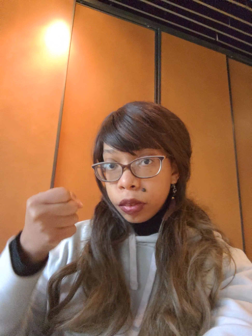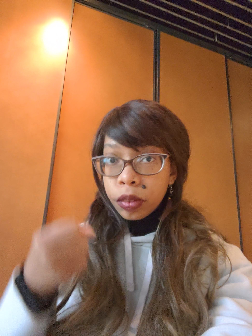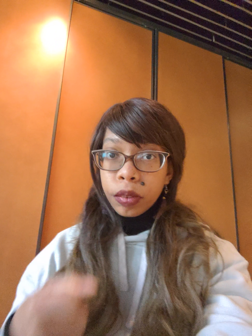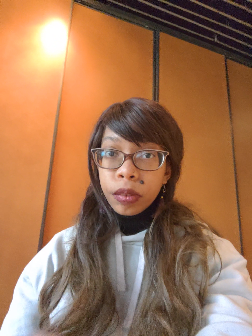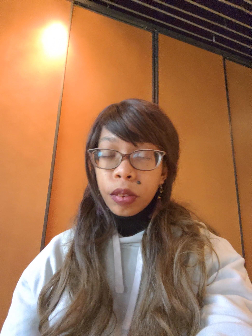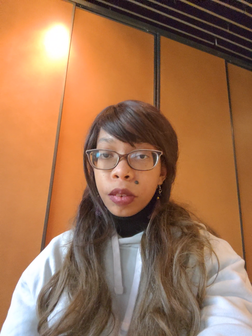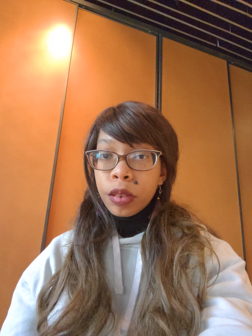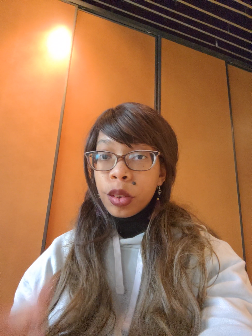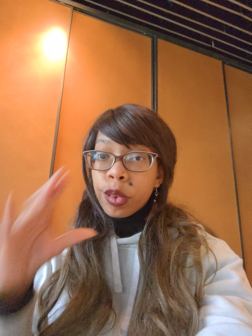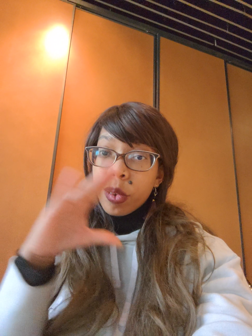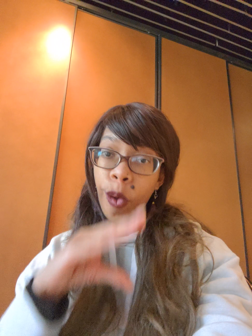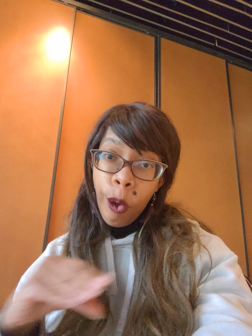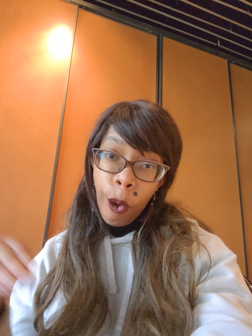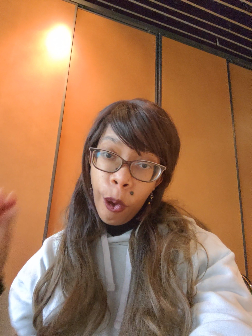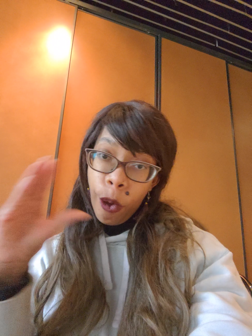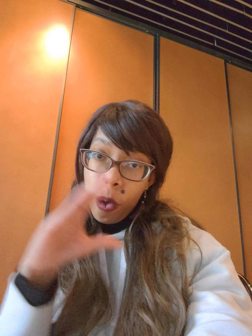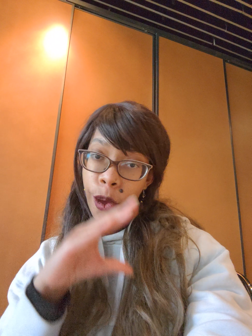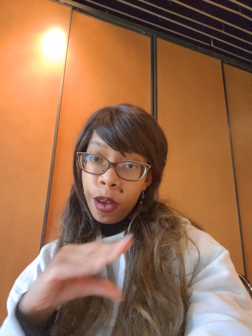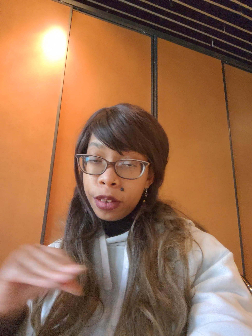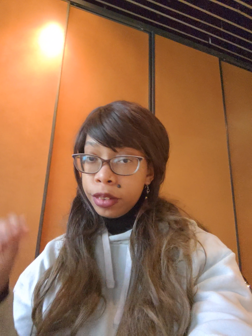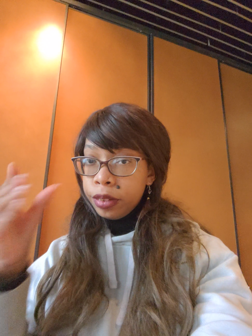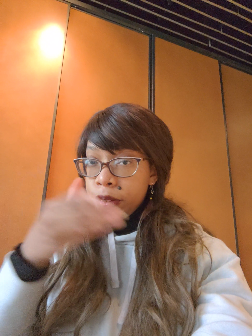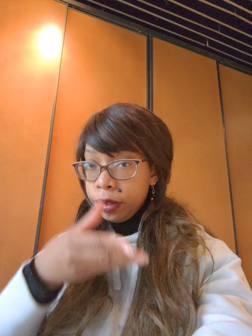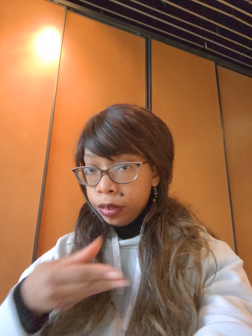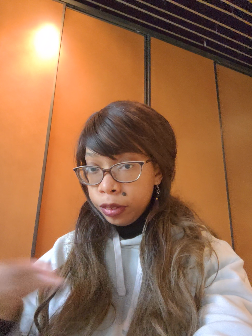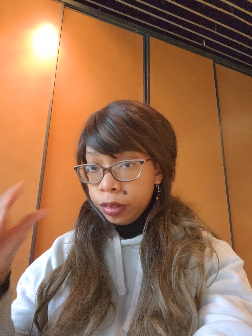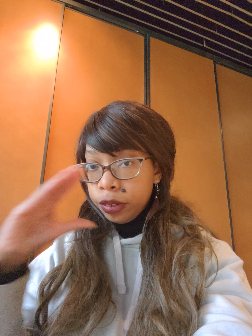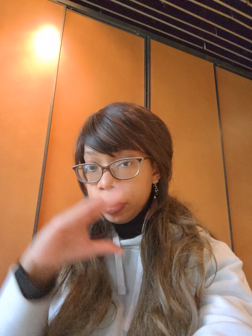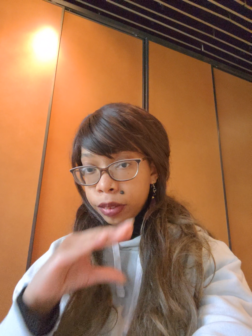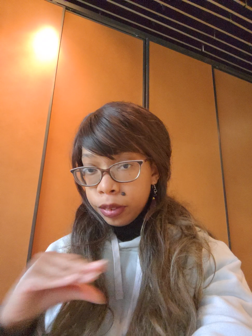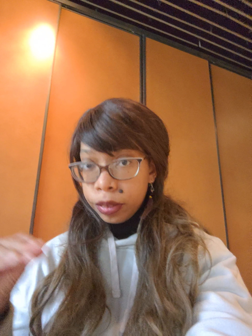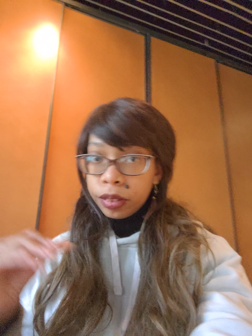story